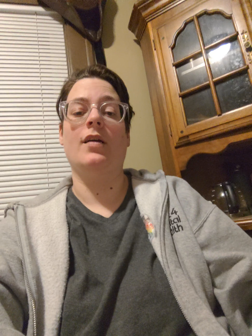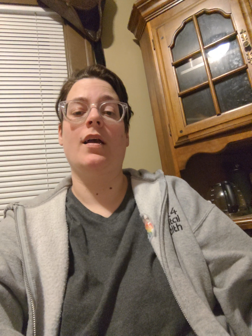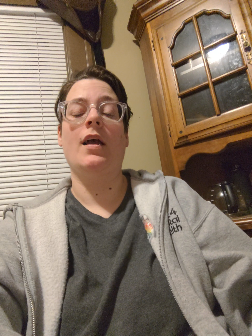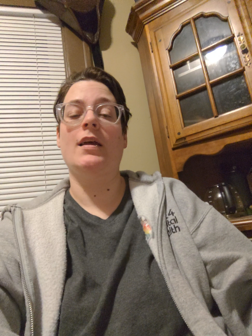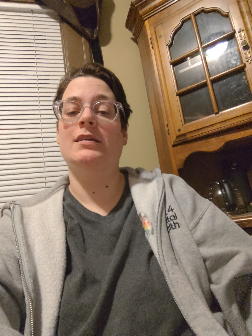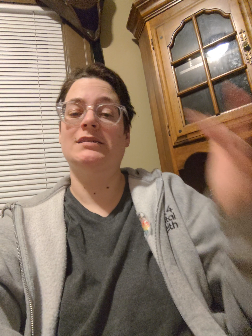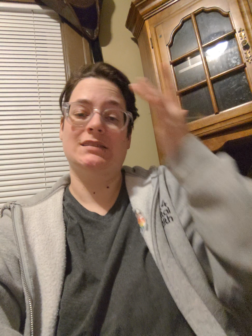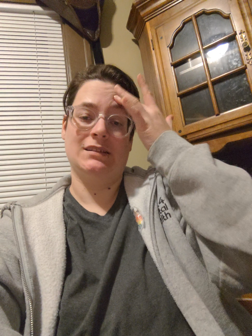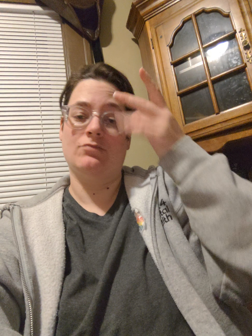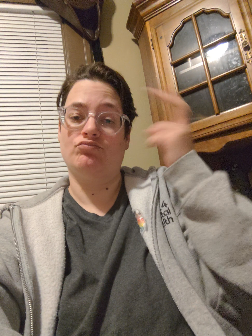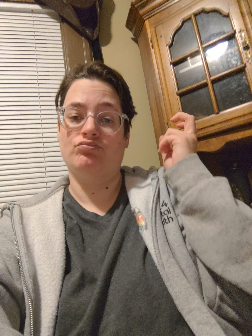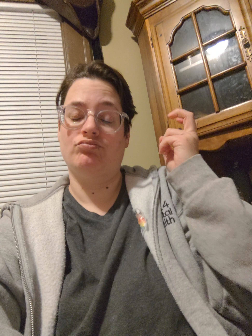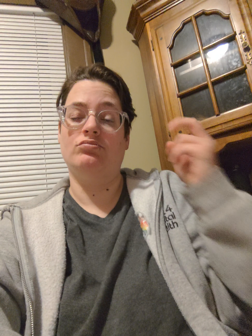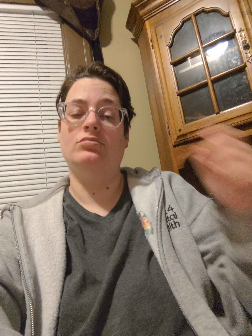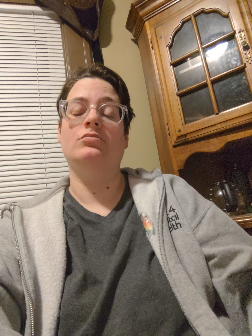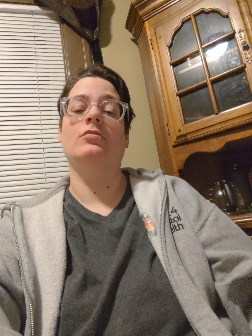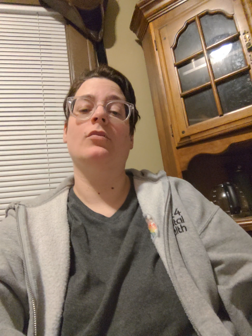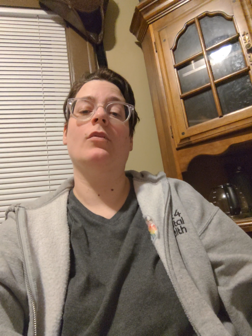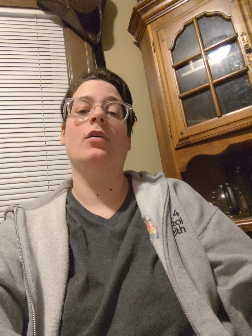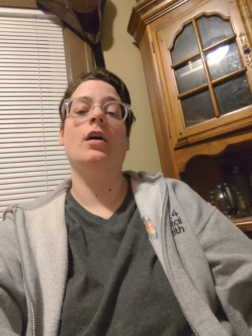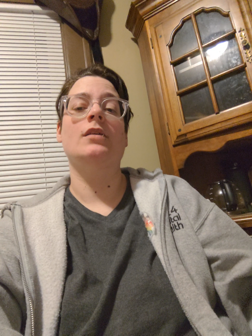sick